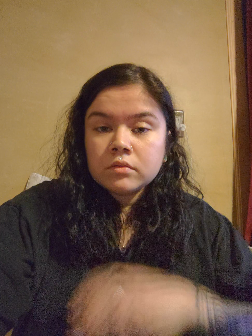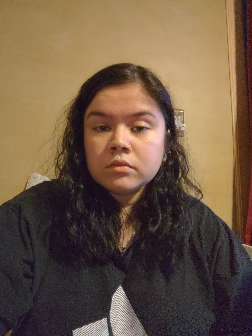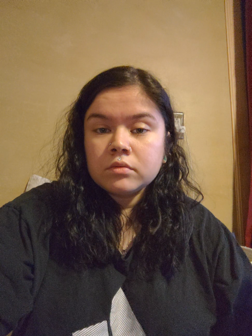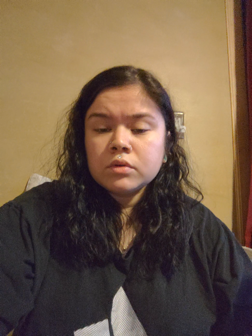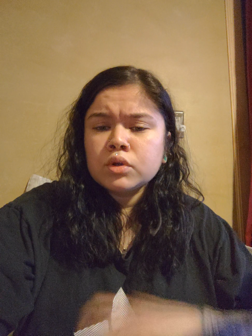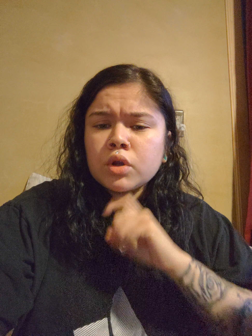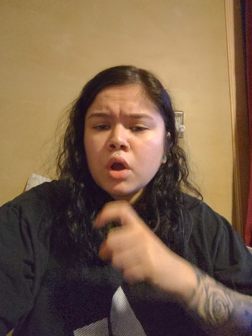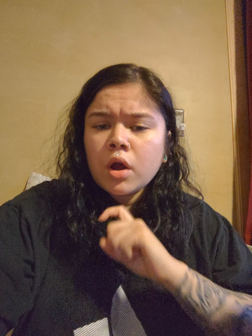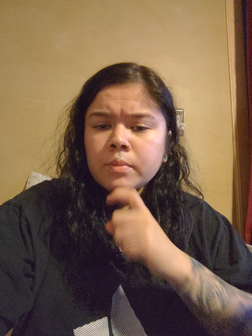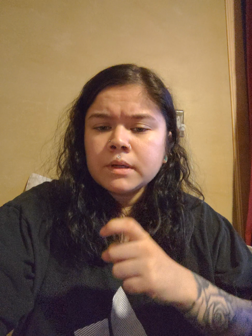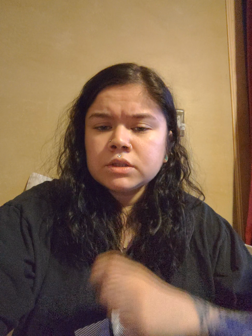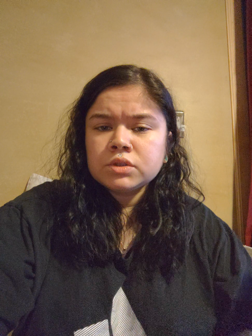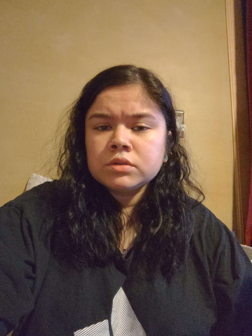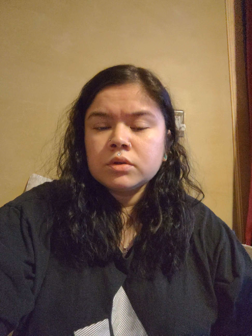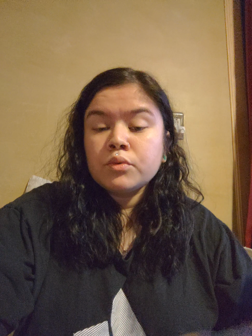garbage